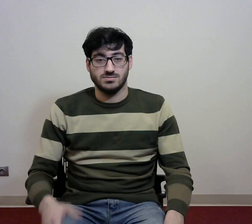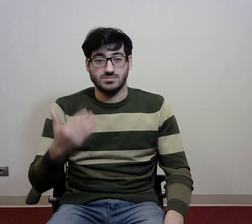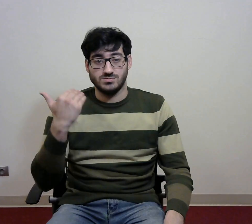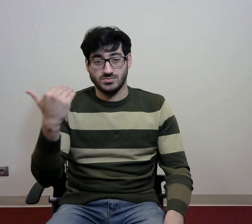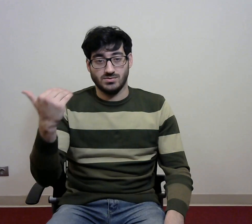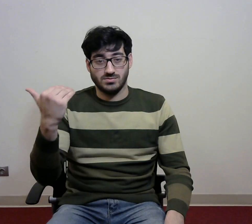siz